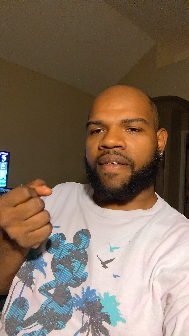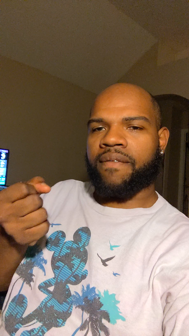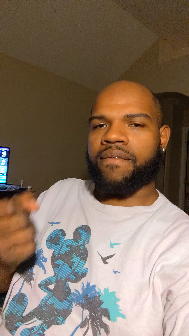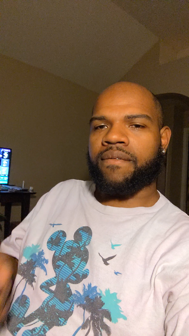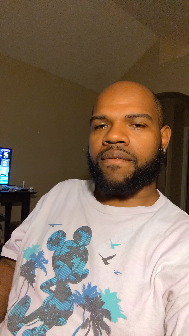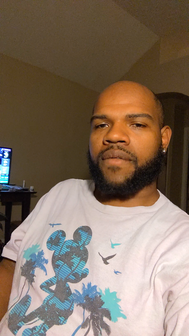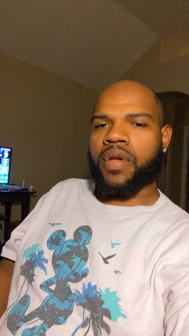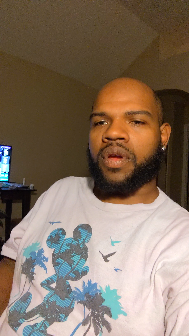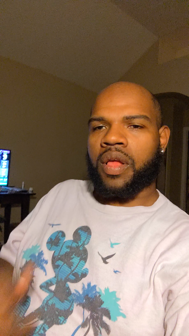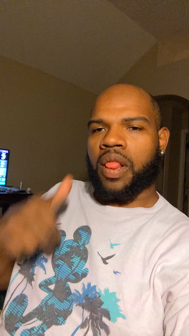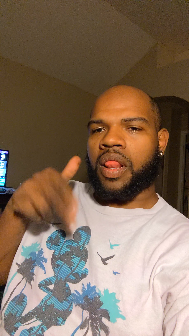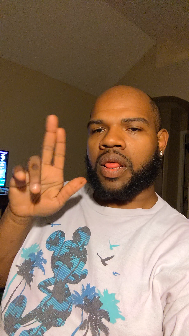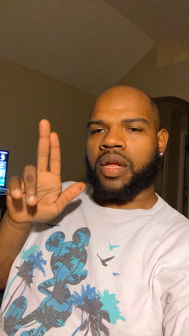lick